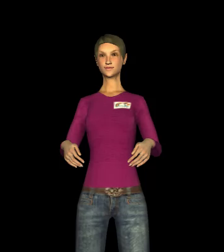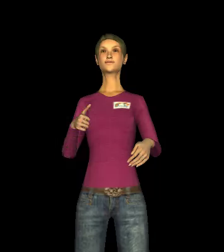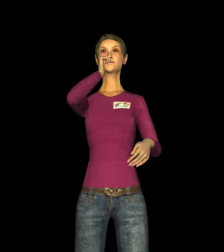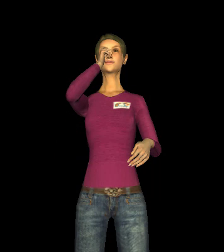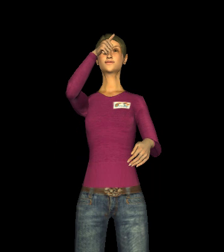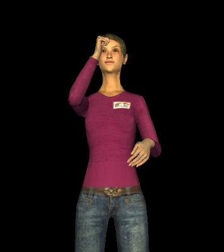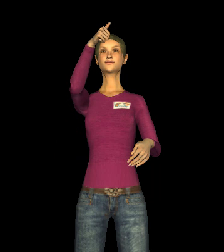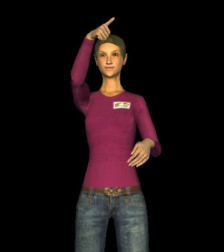بعد غد